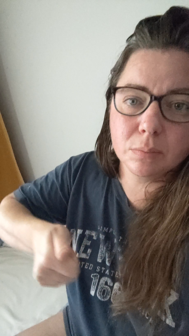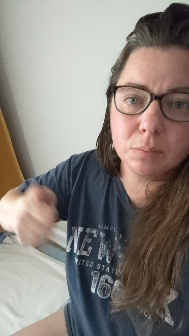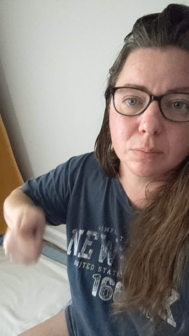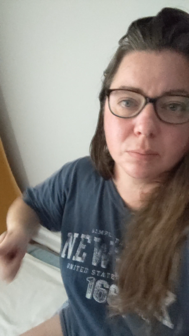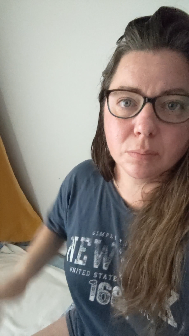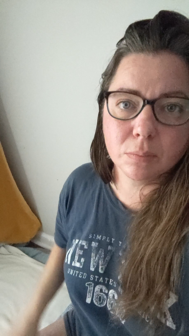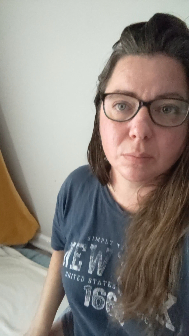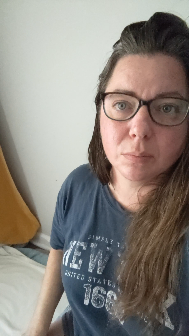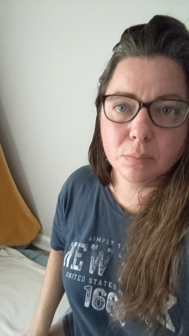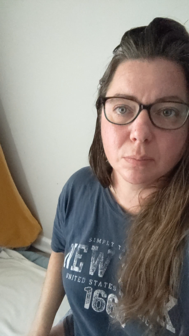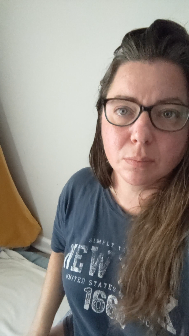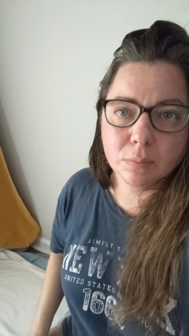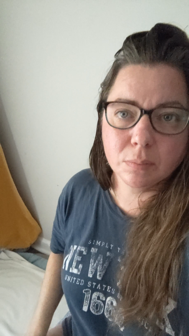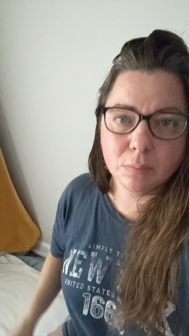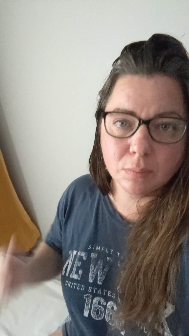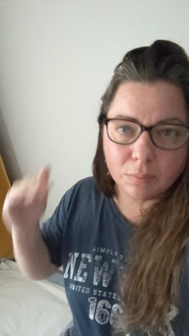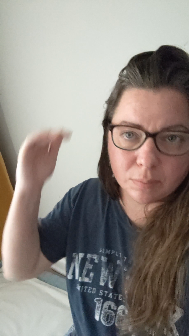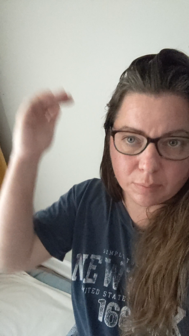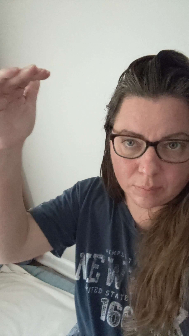big